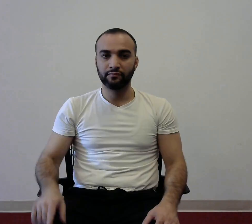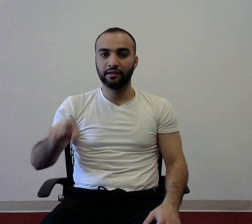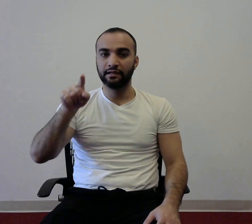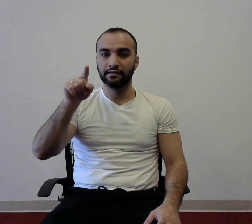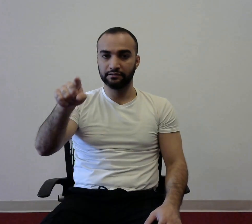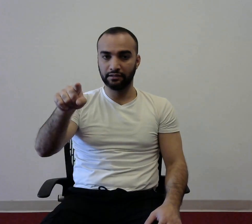sən